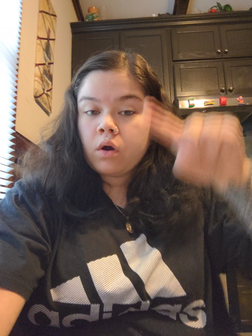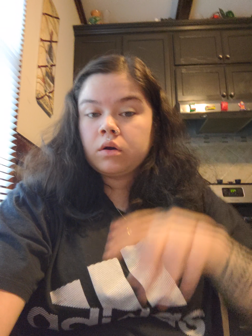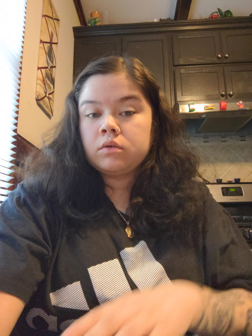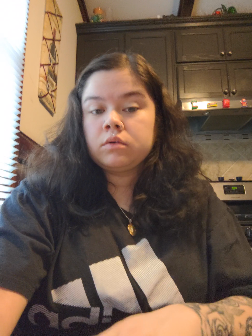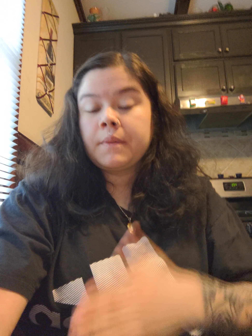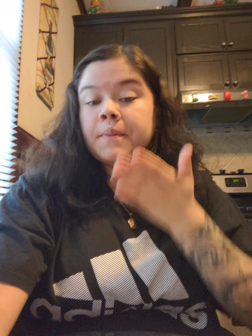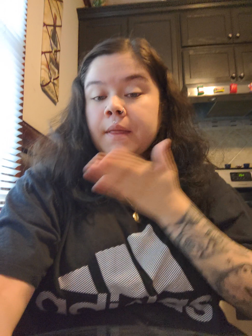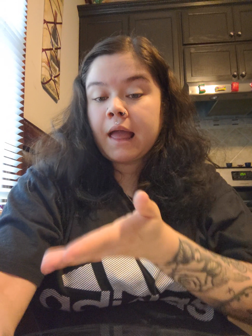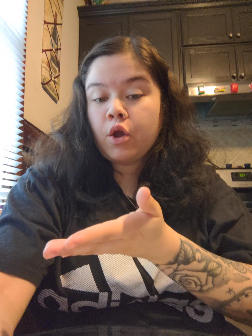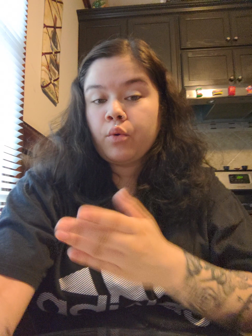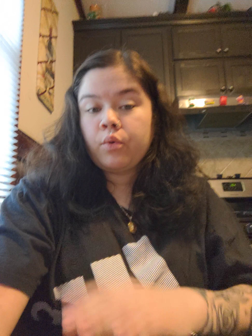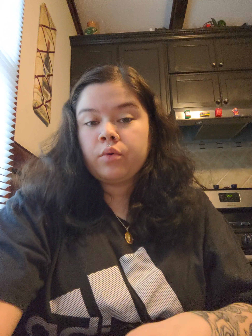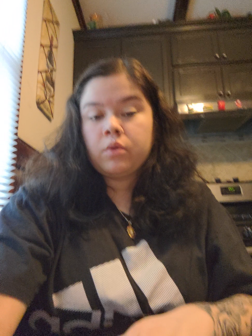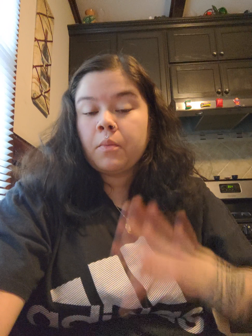there